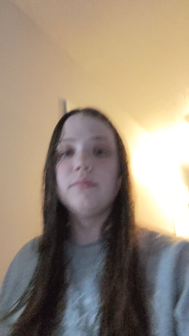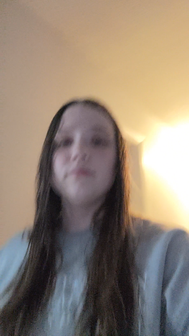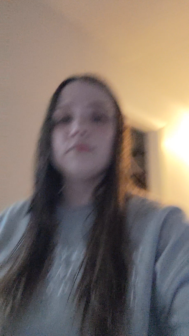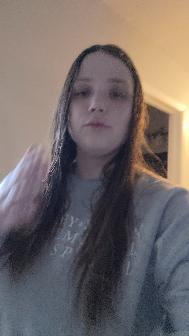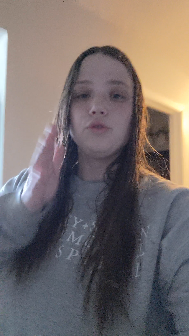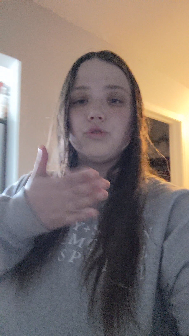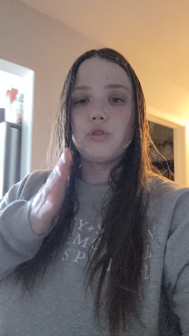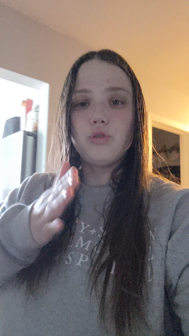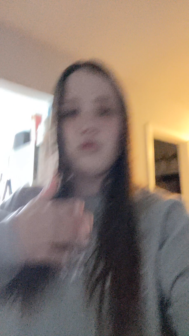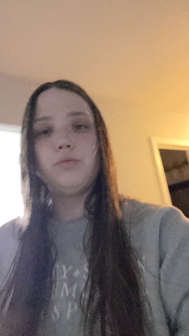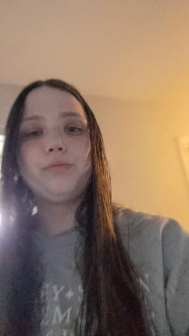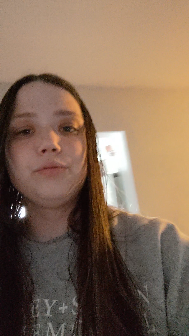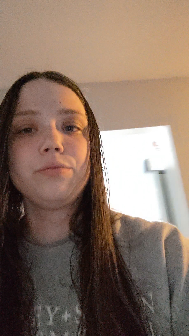share